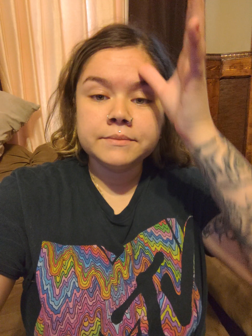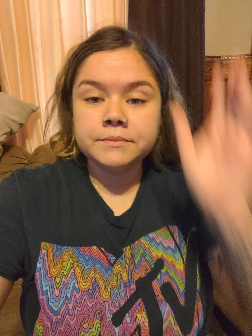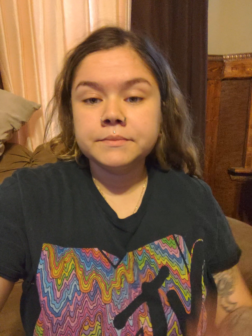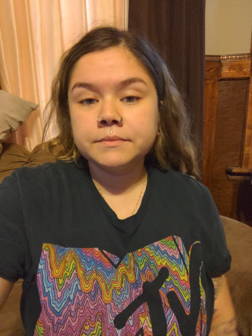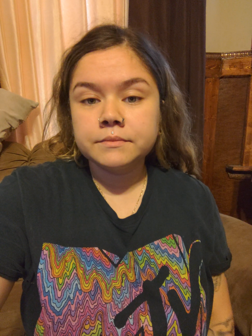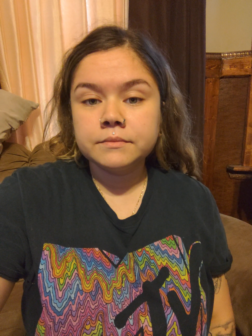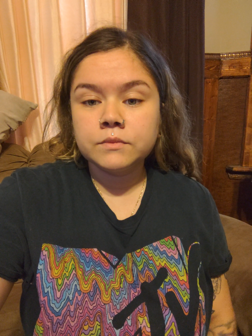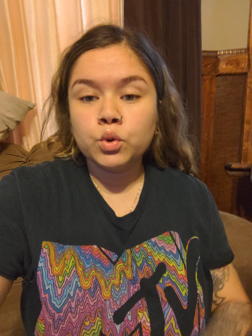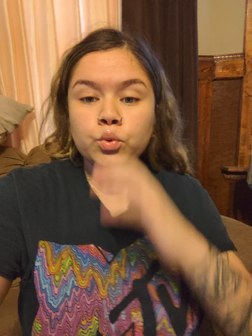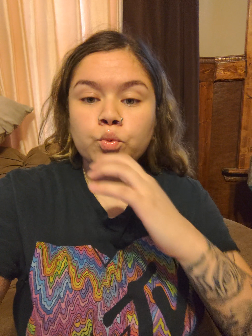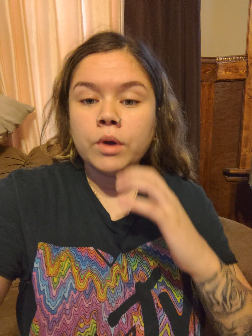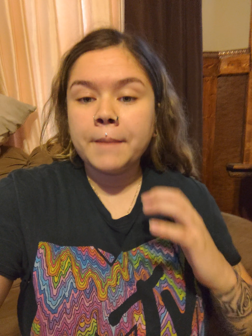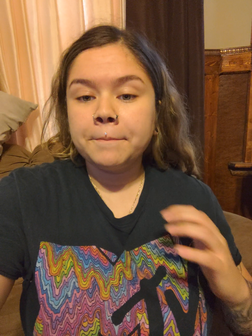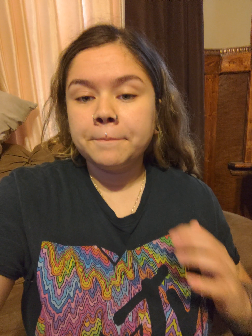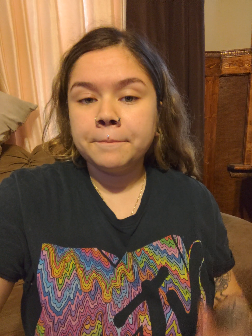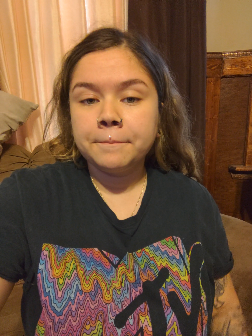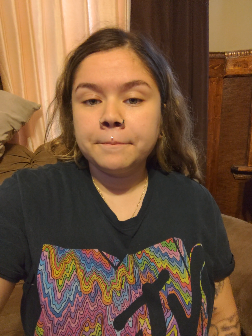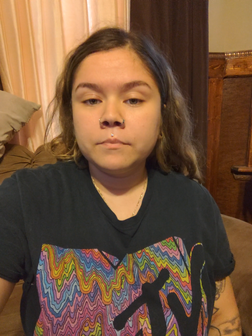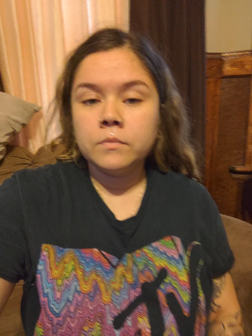grapes